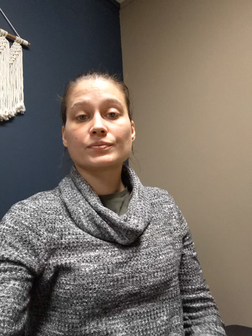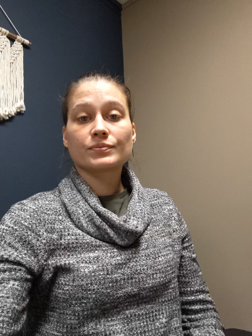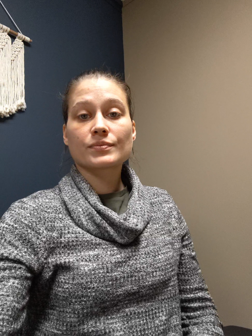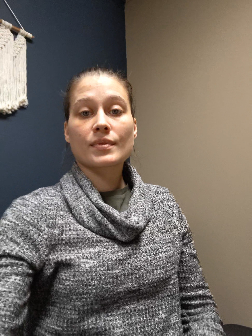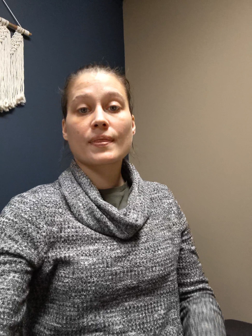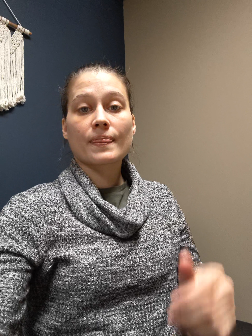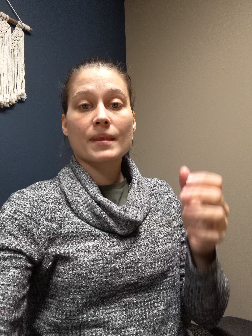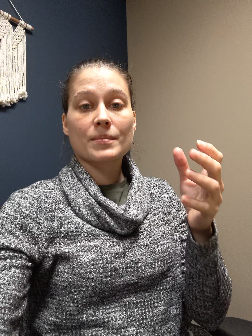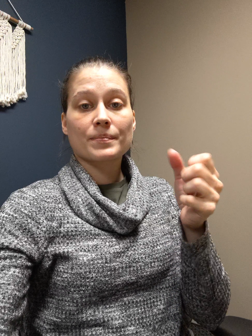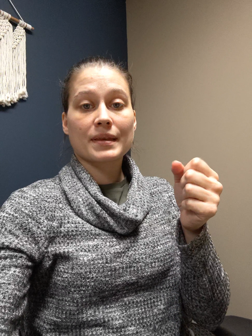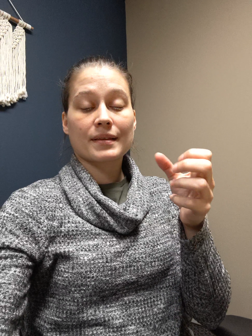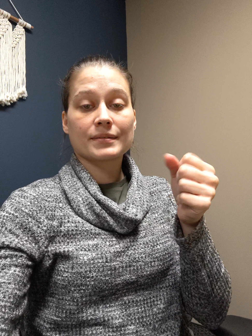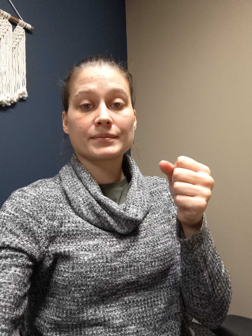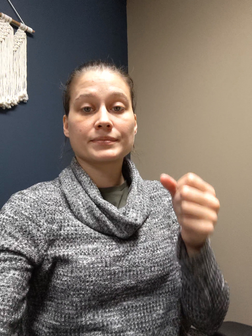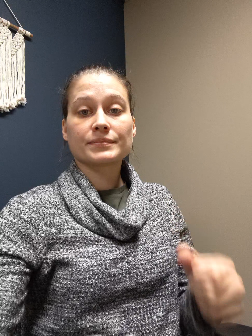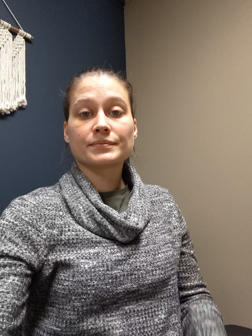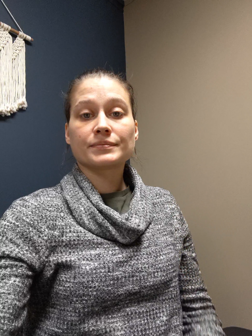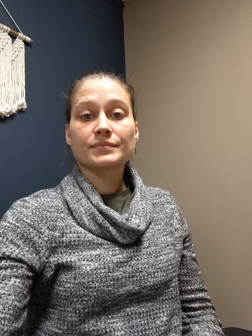milk